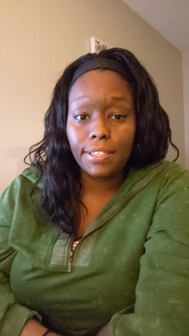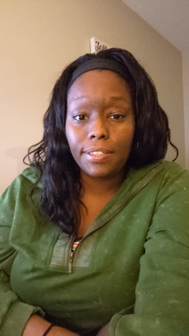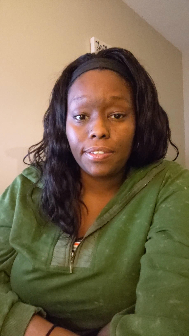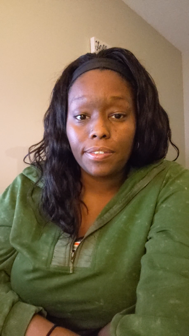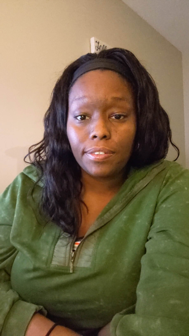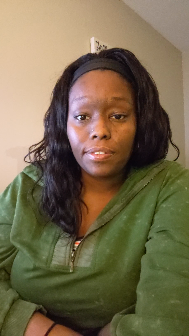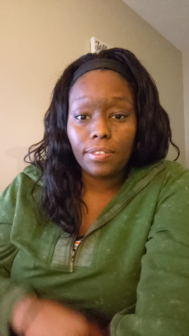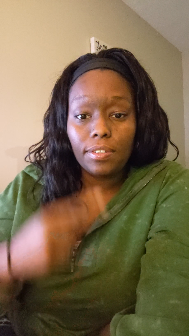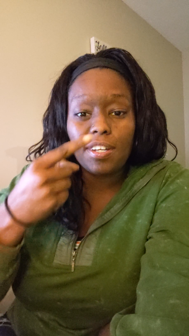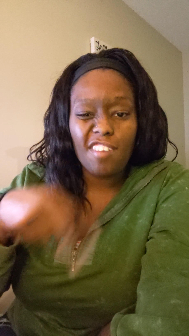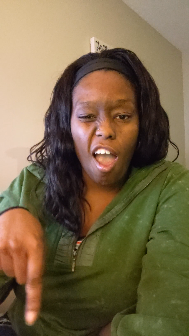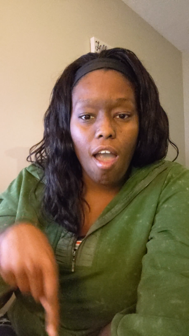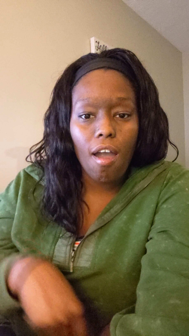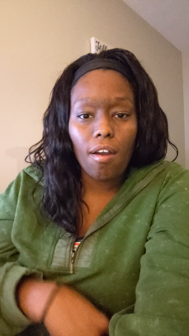cut